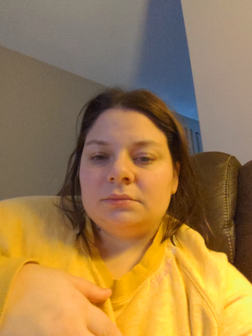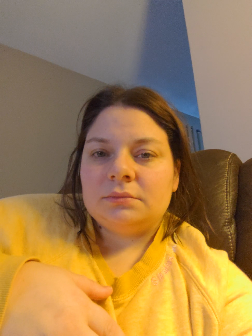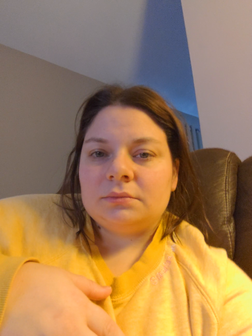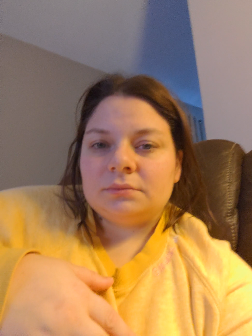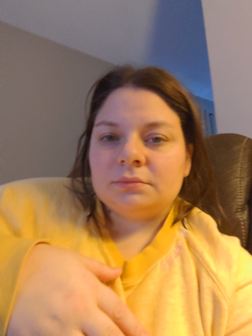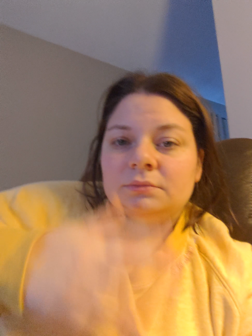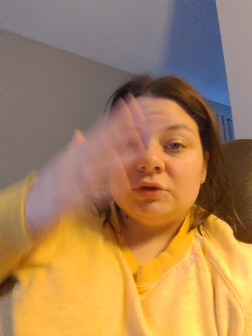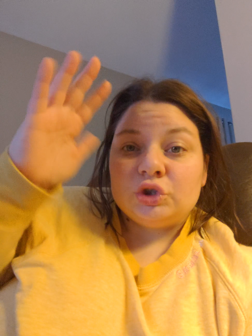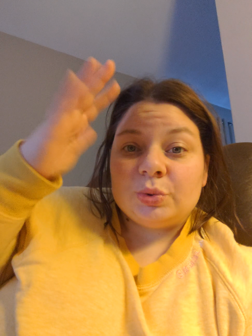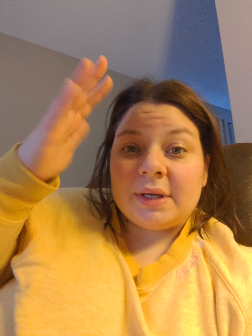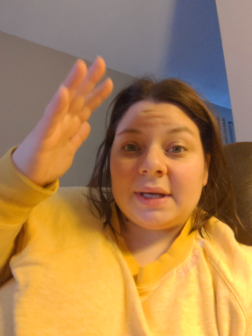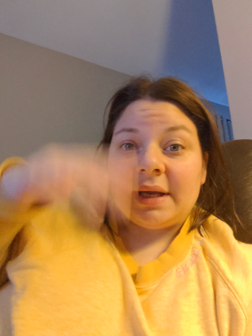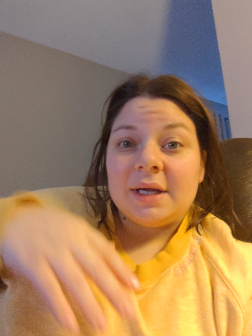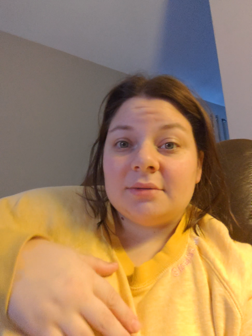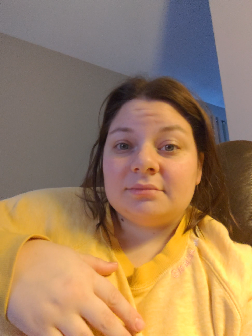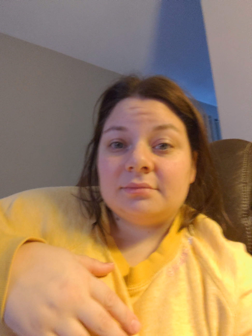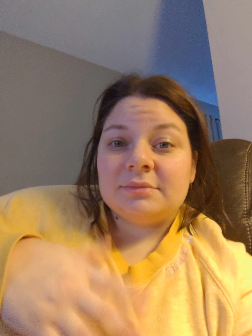tree